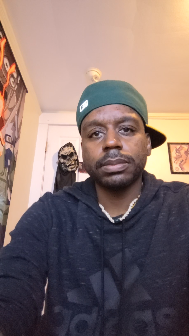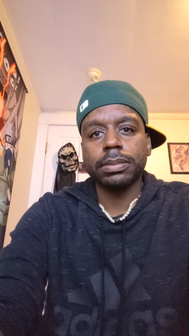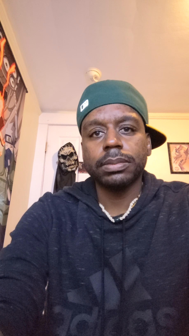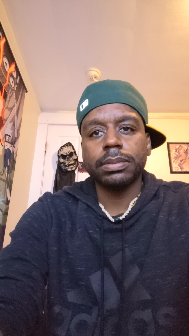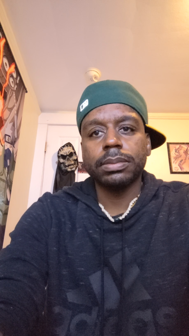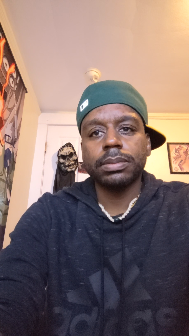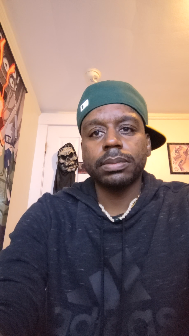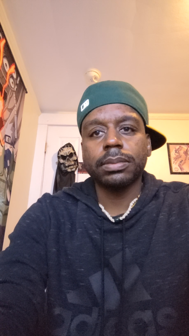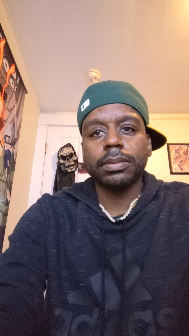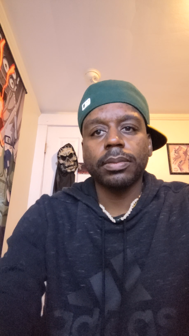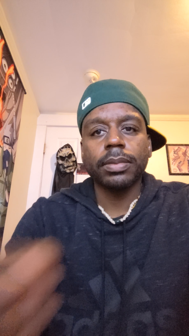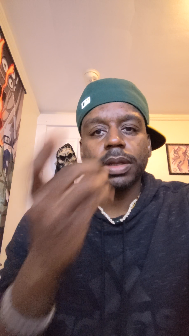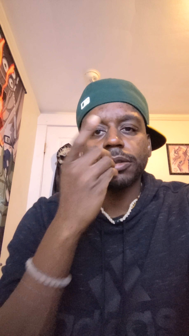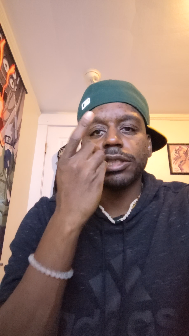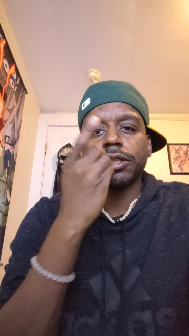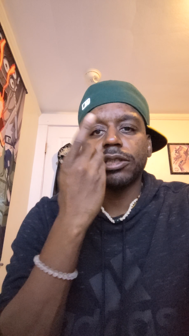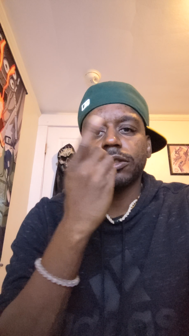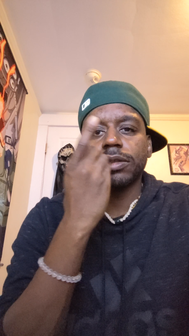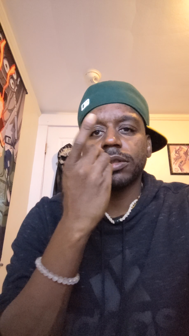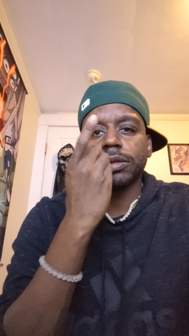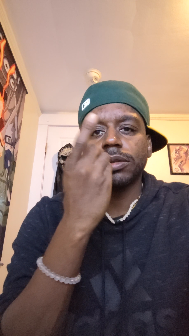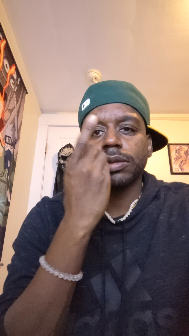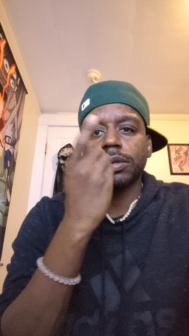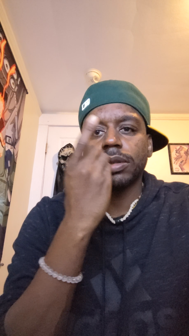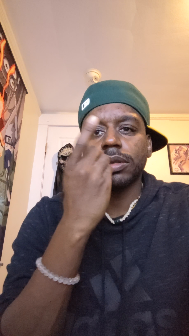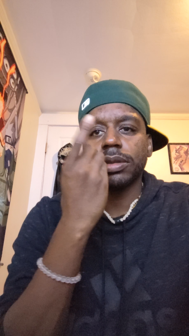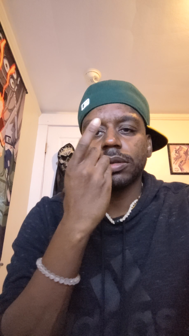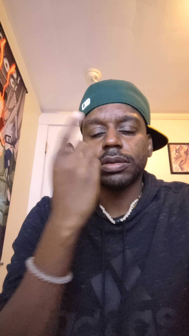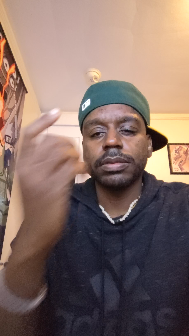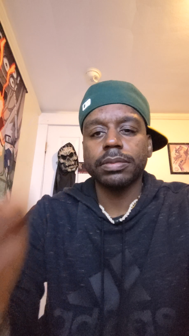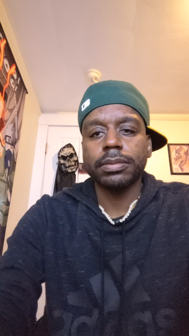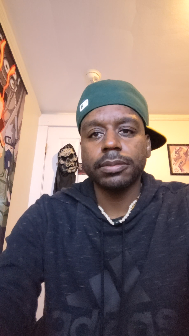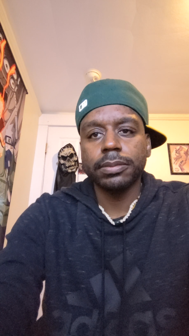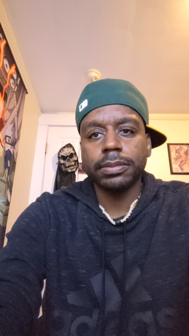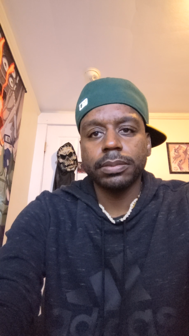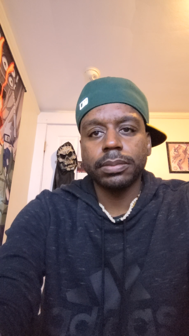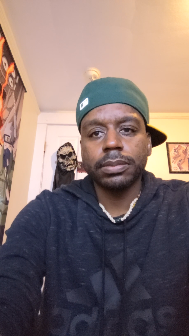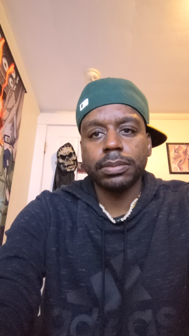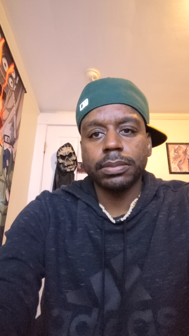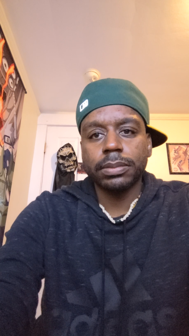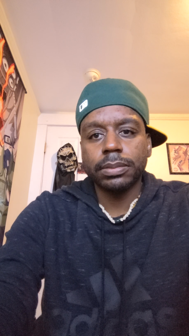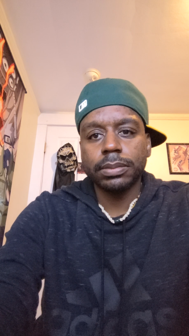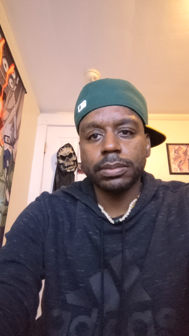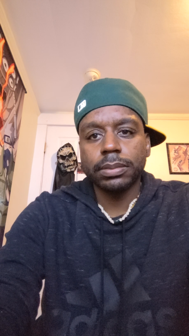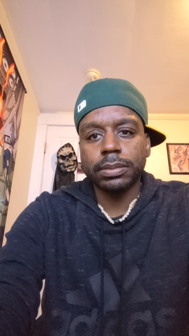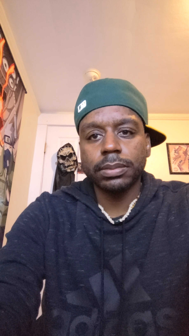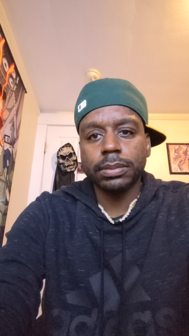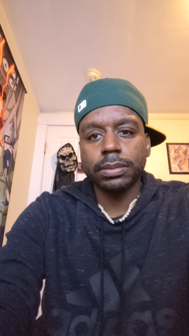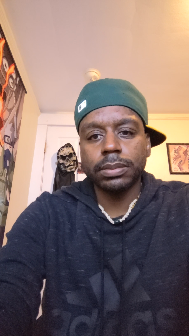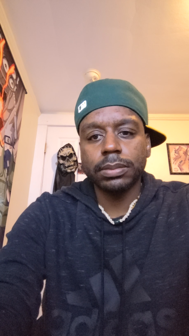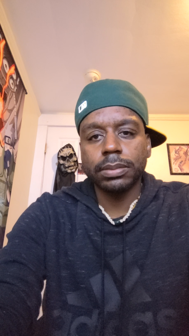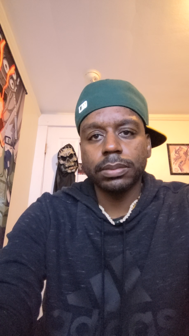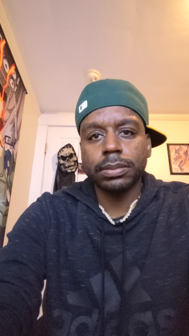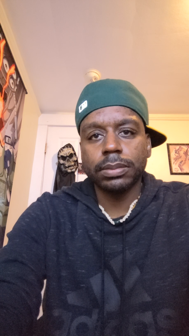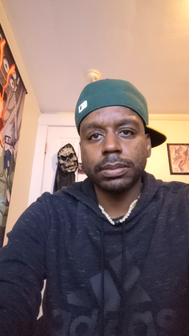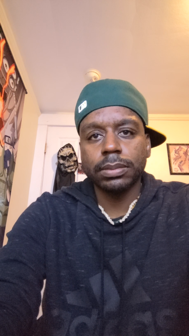dinner